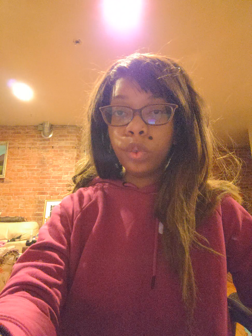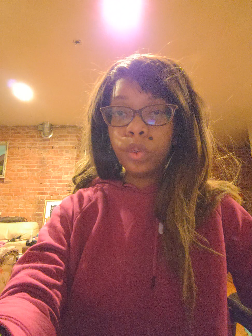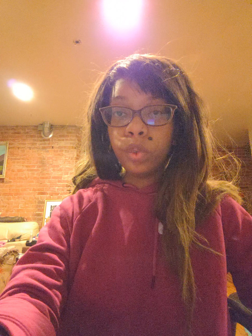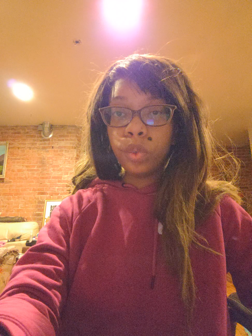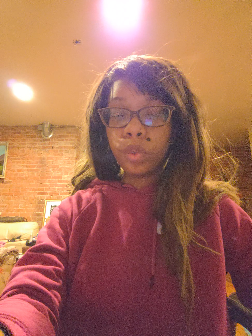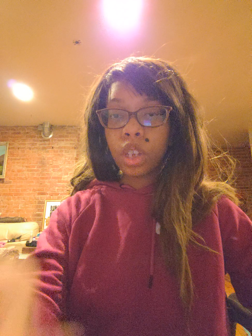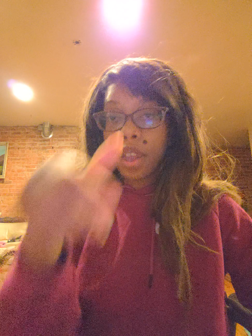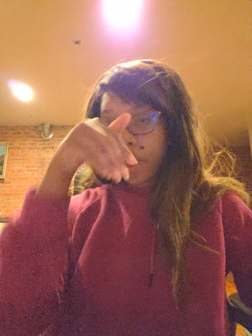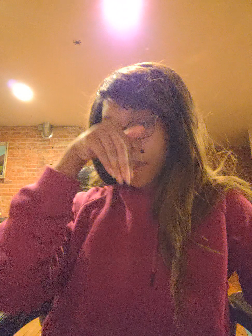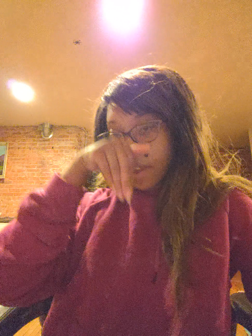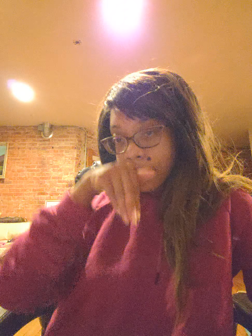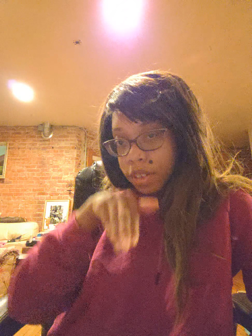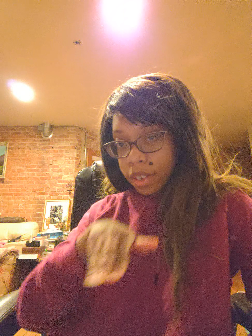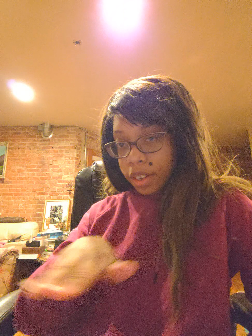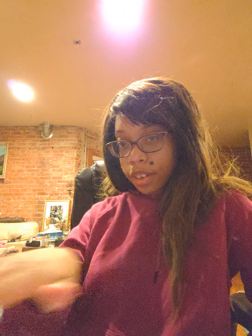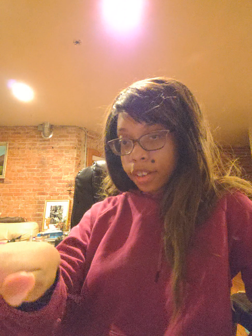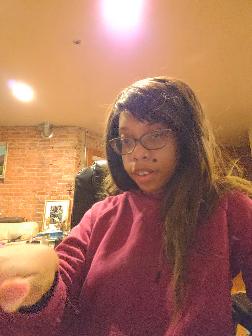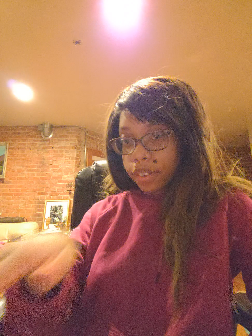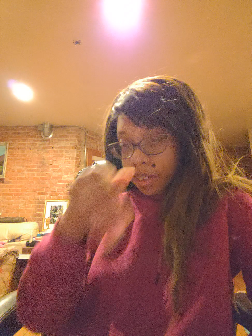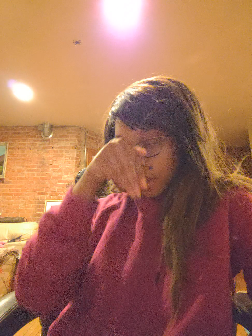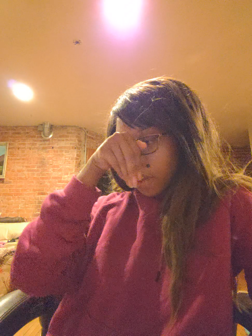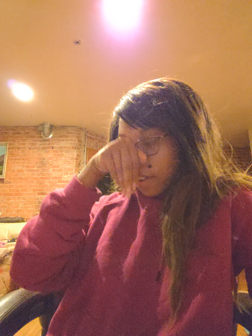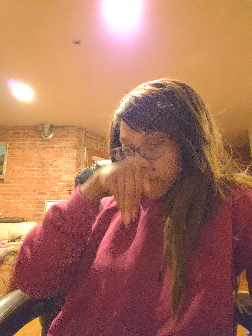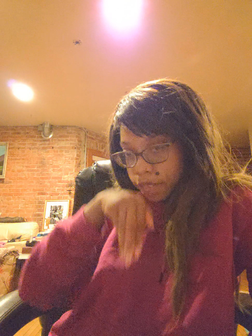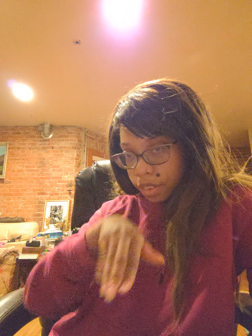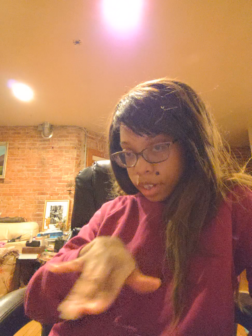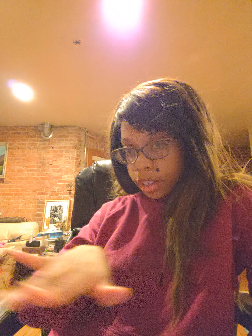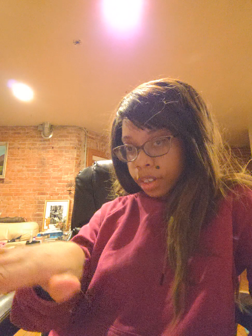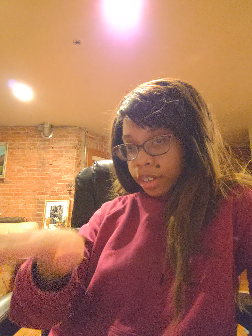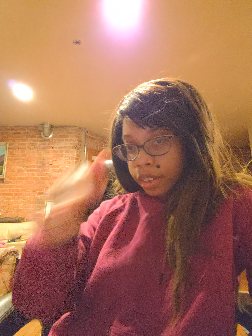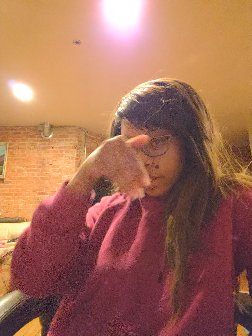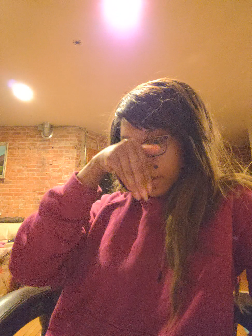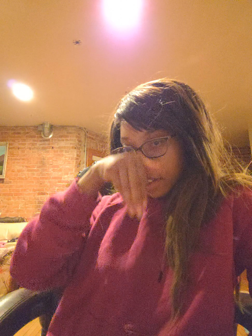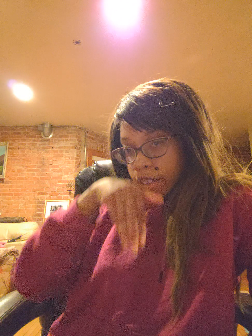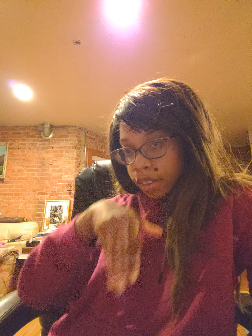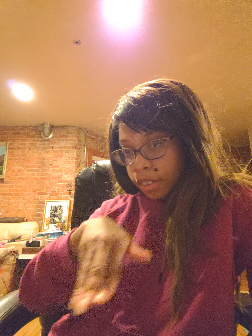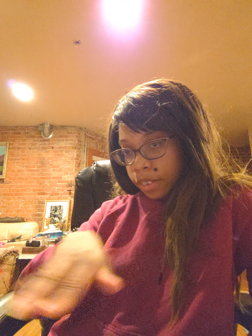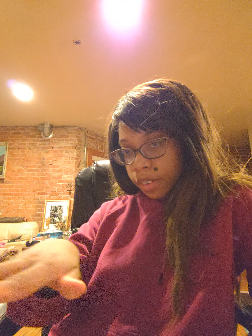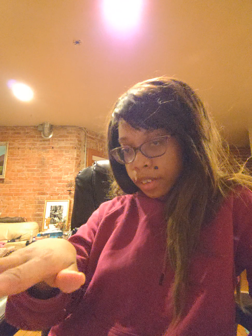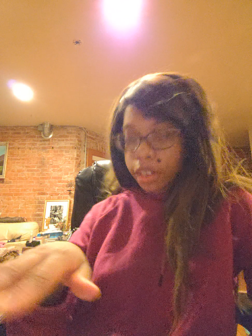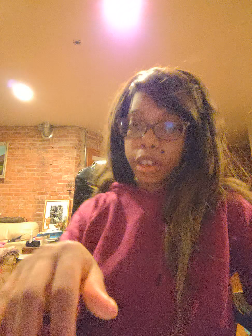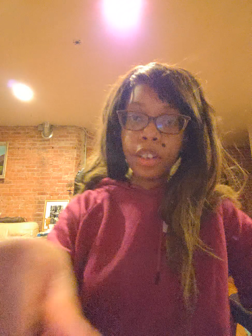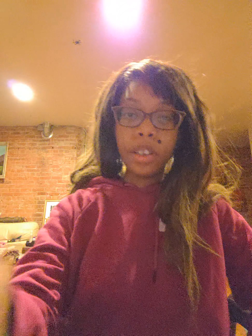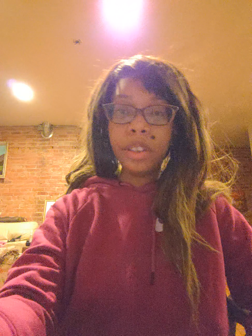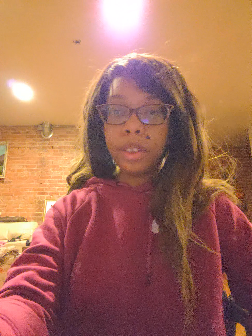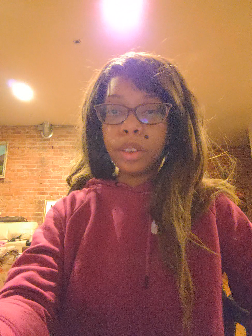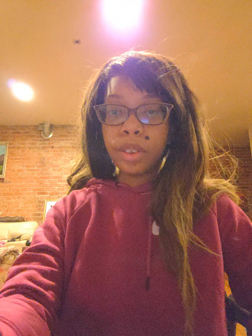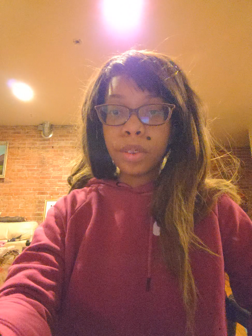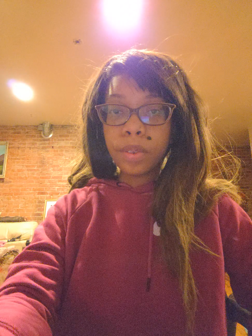elephant